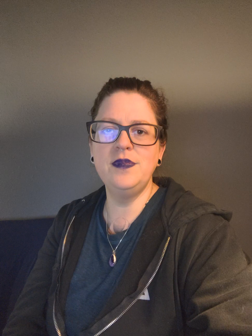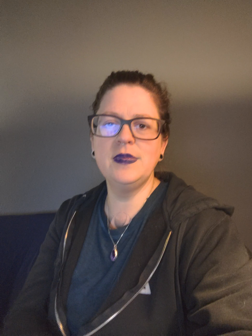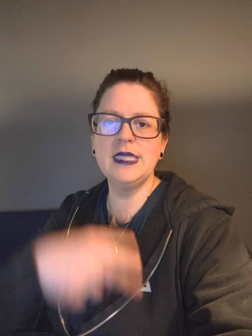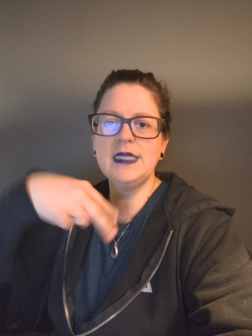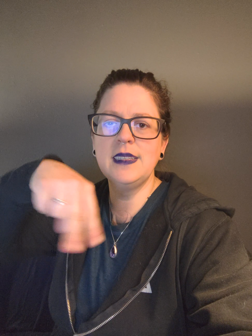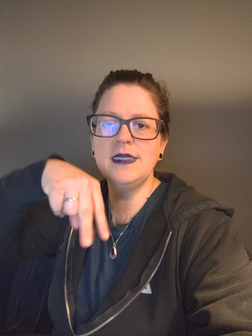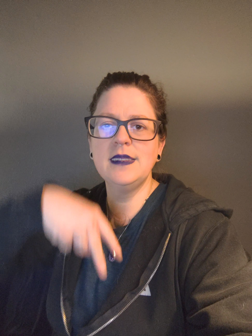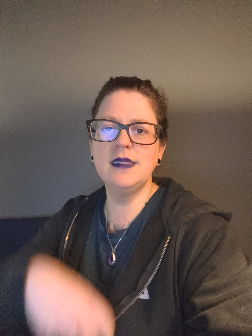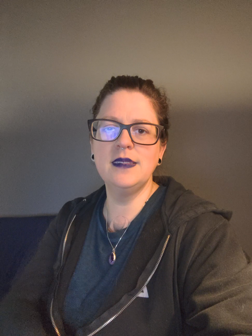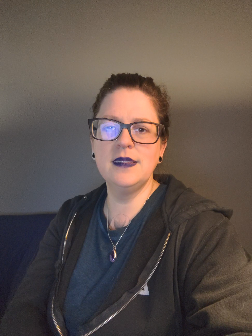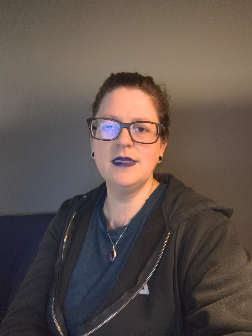dance